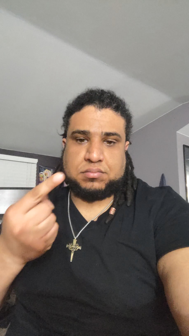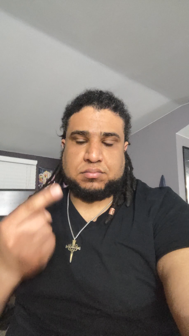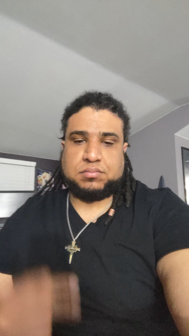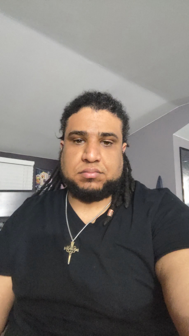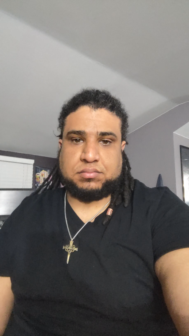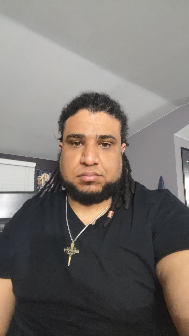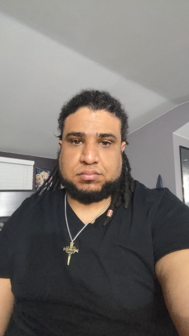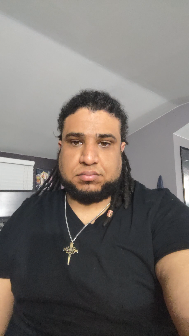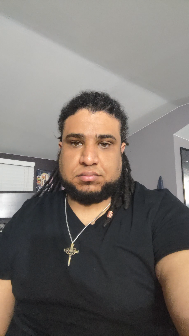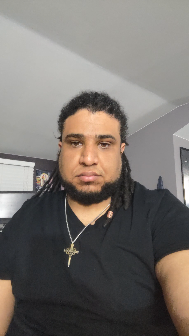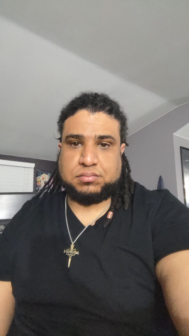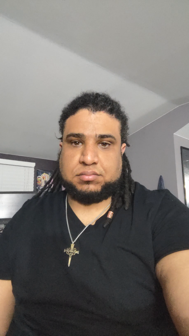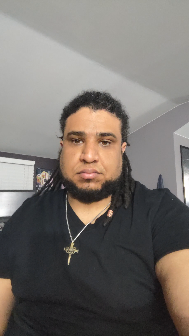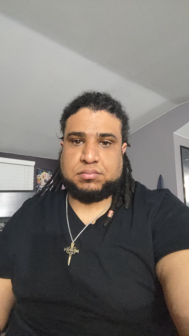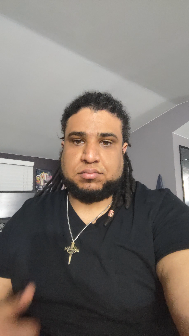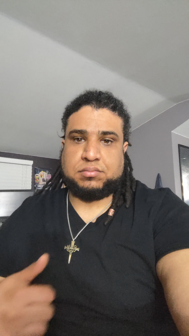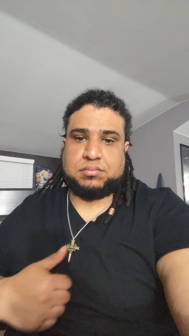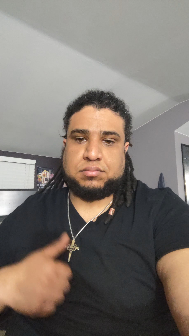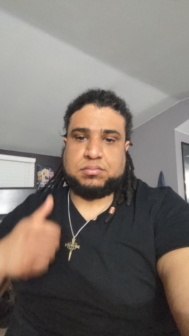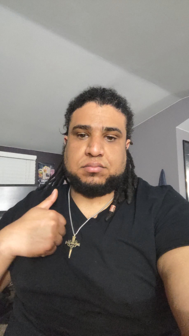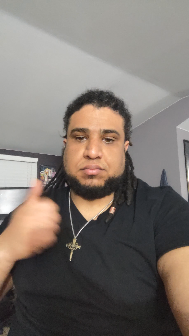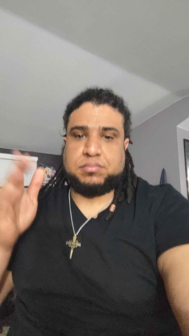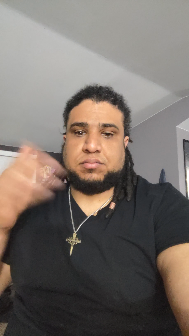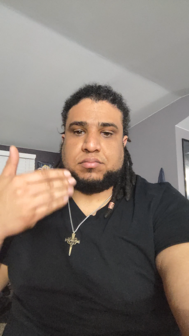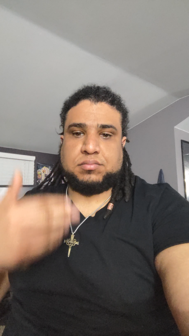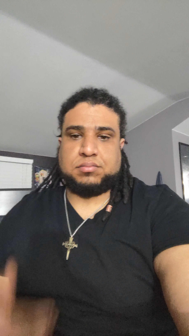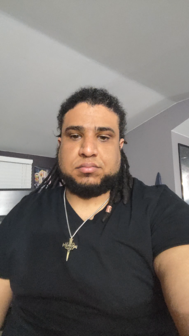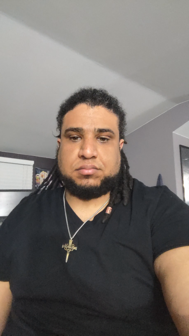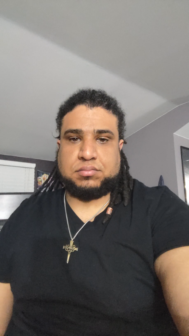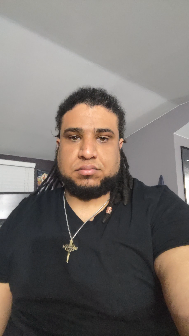living room